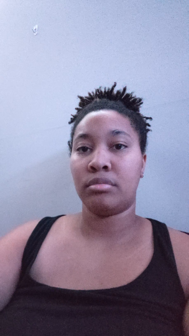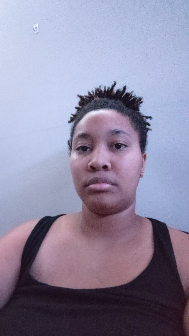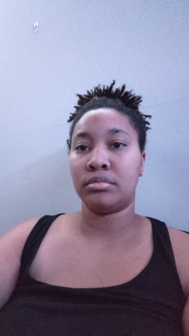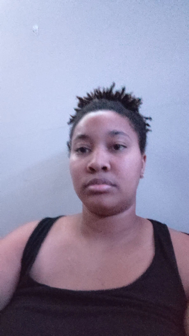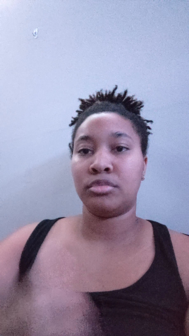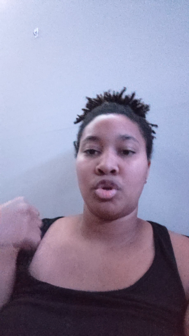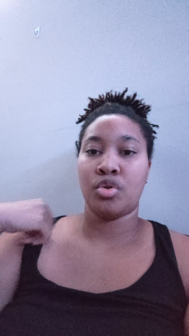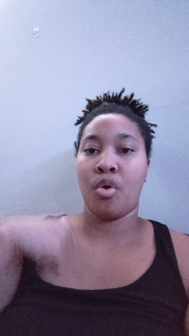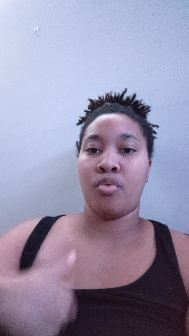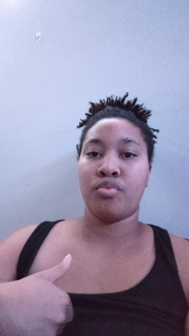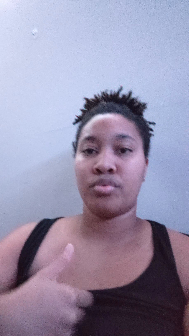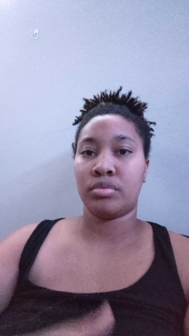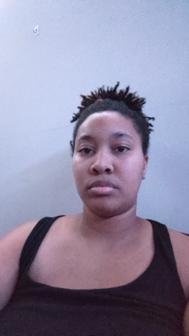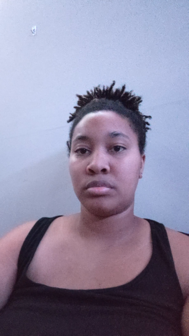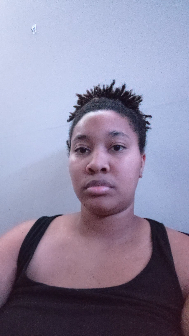coats